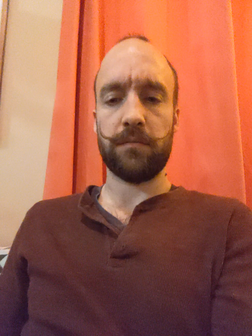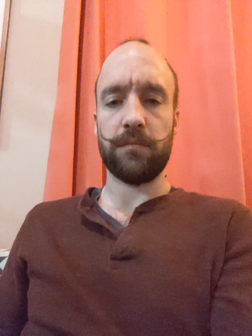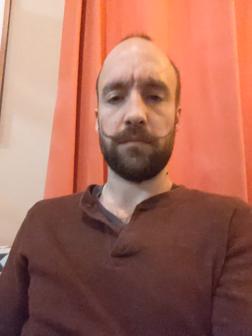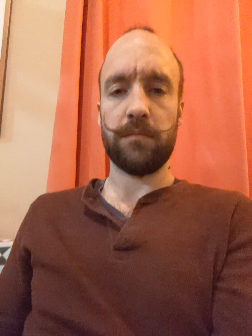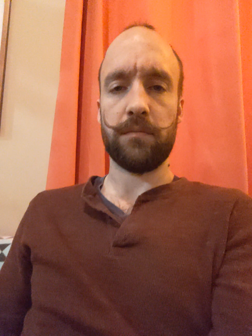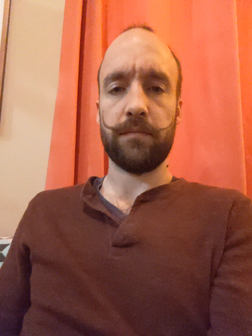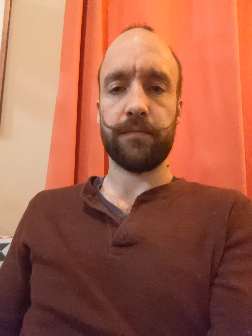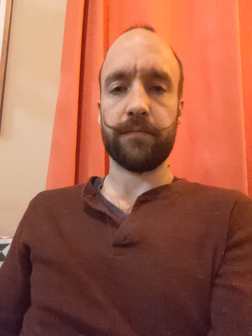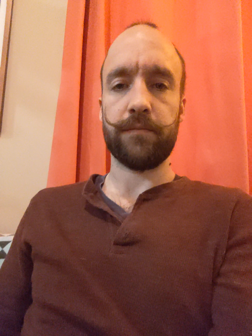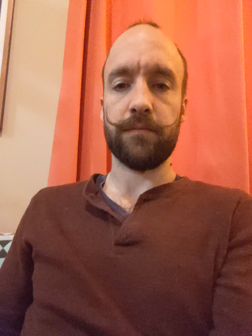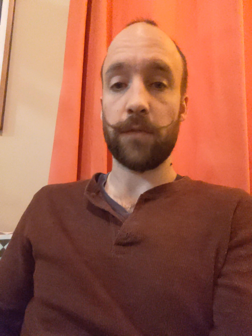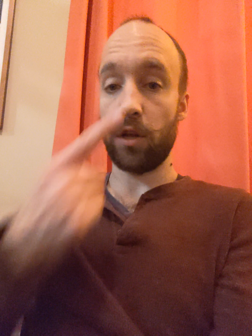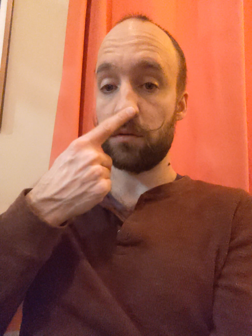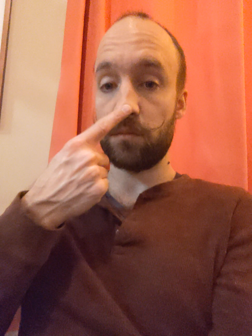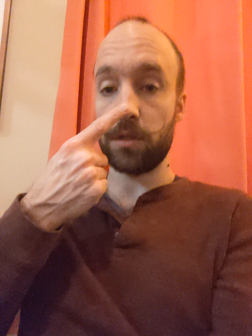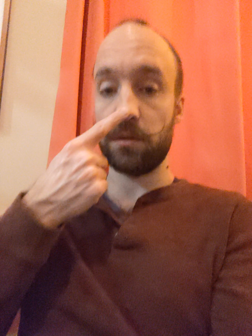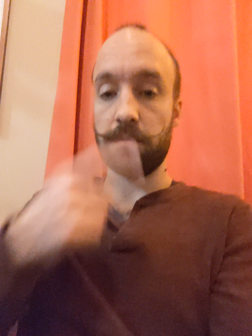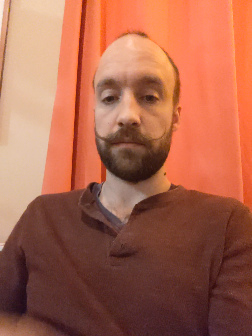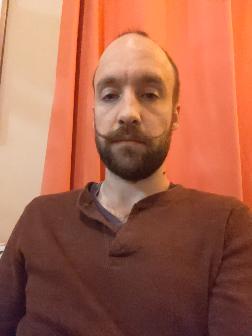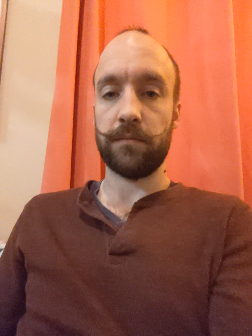nose